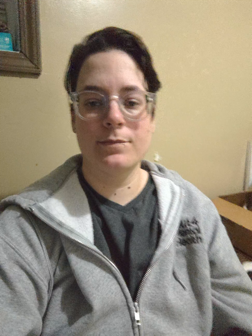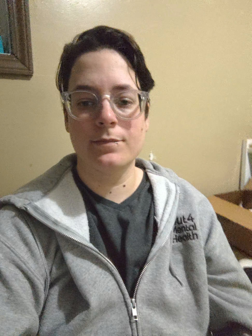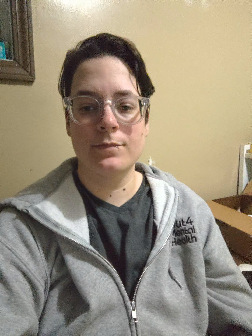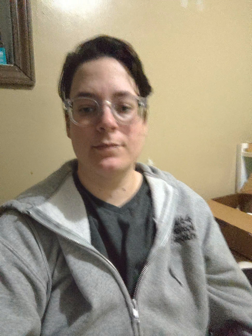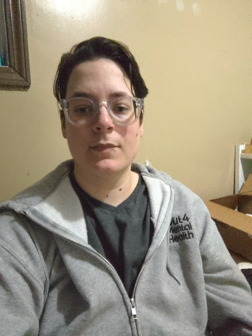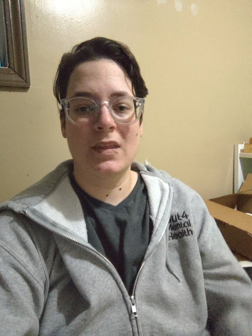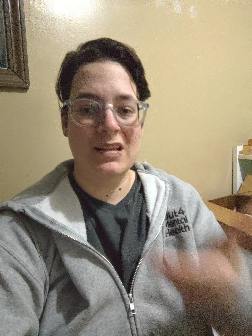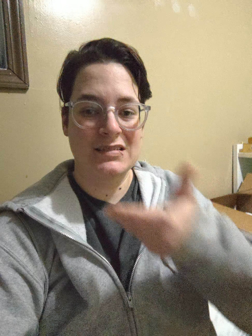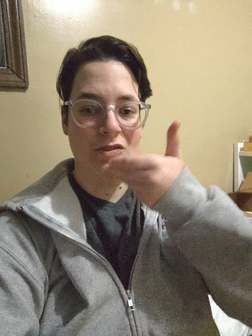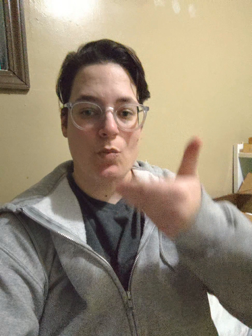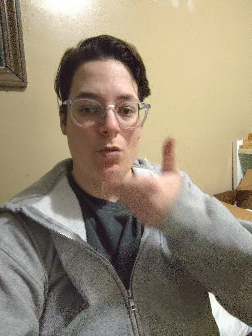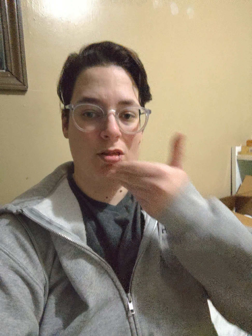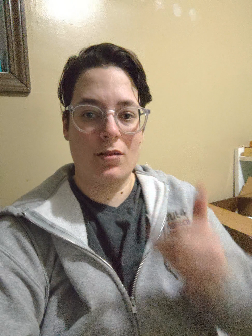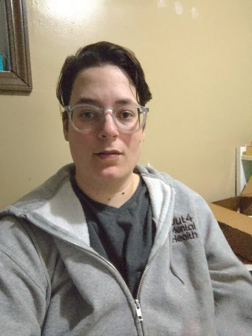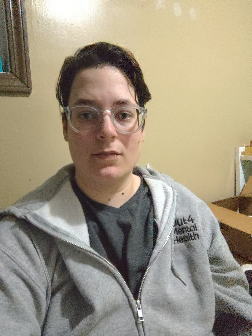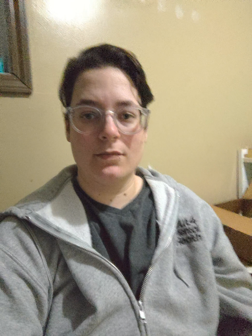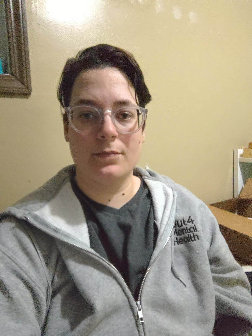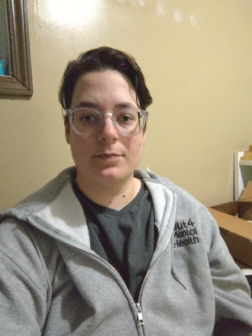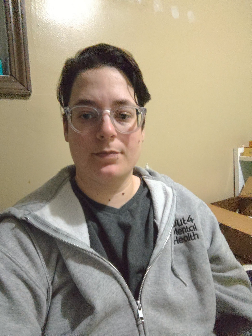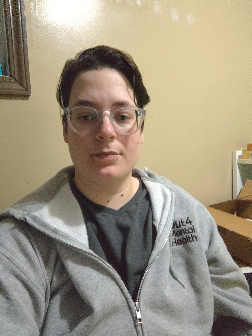cereal